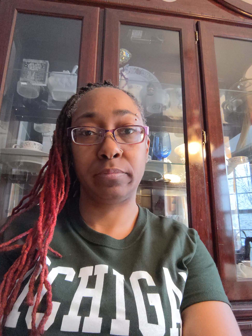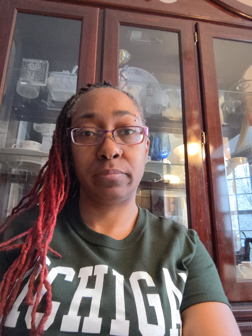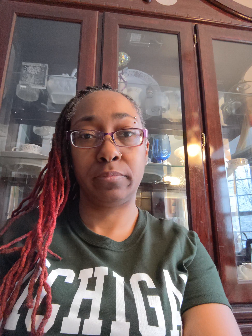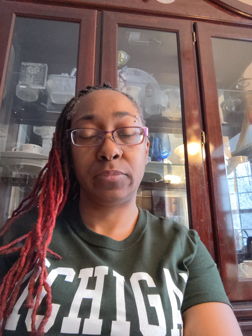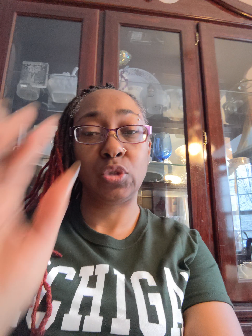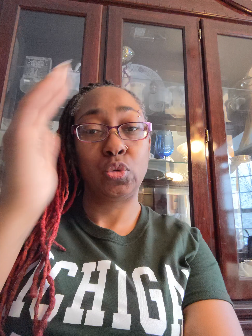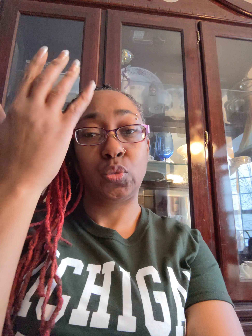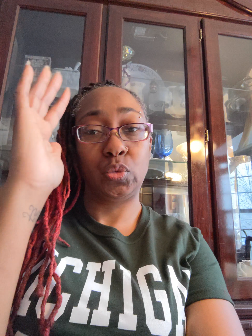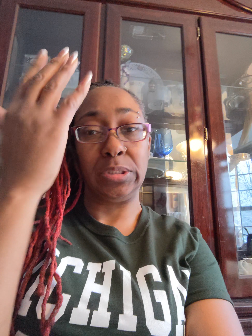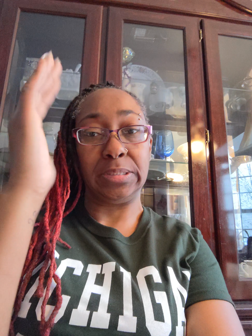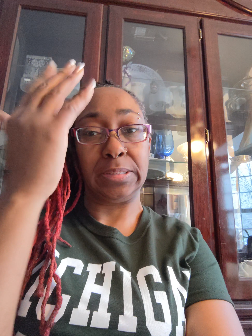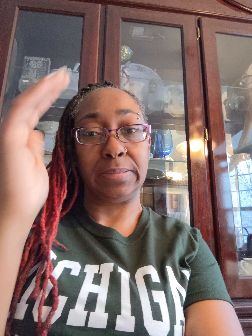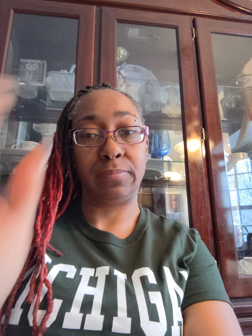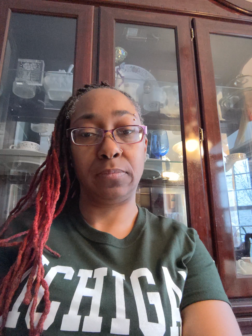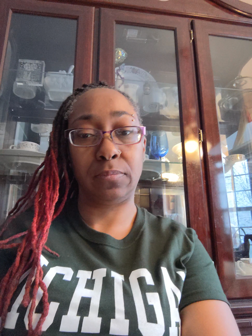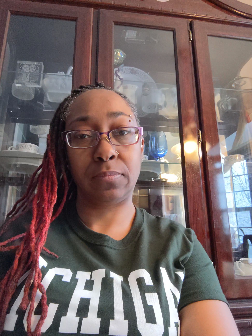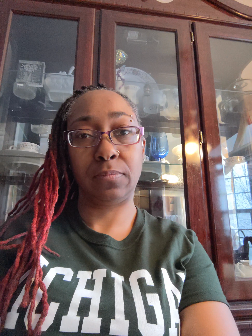tree